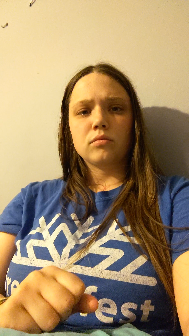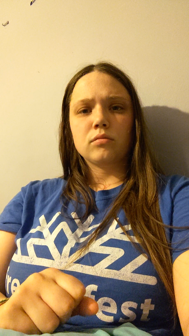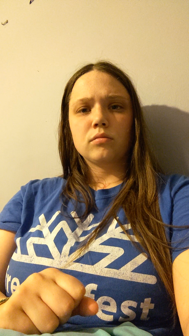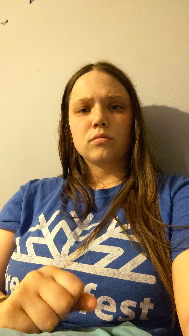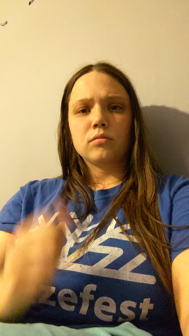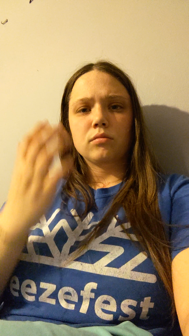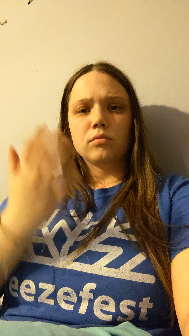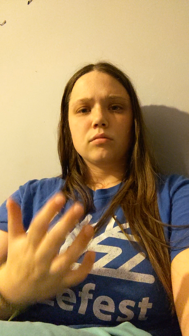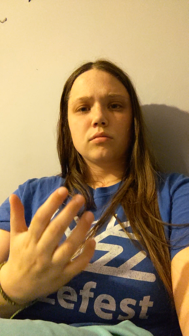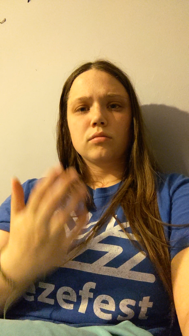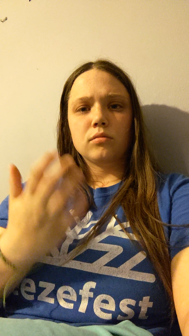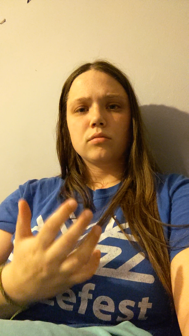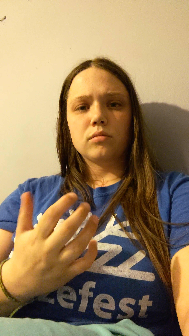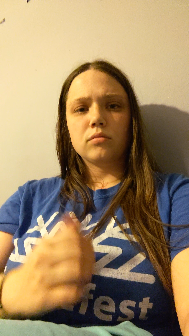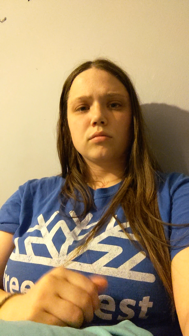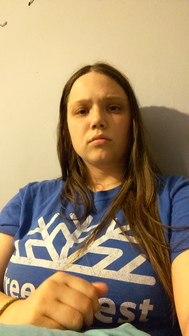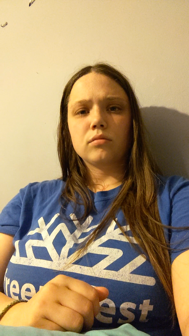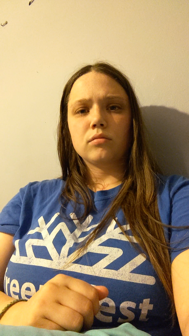heavy